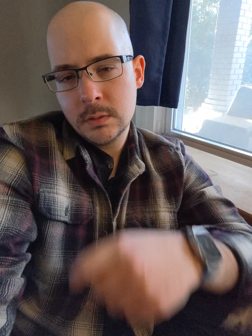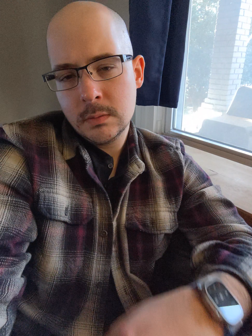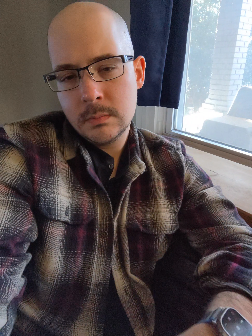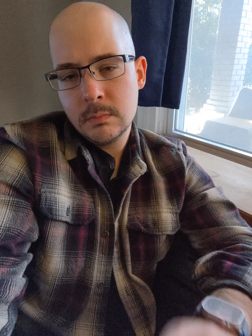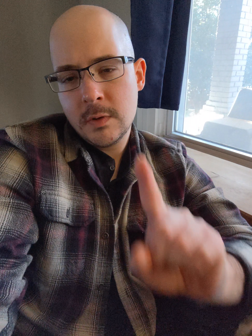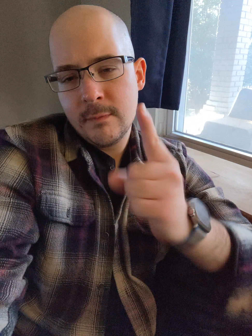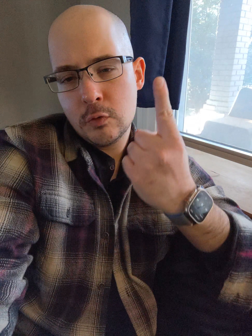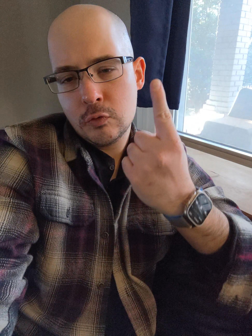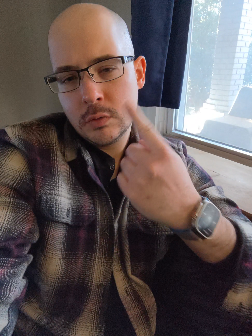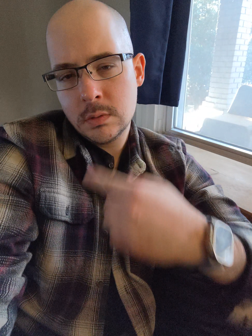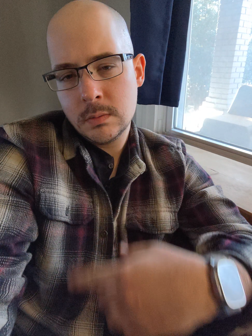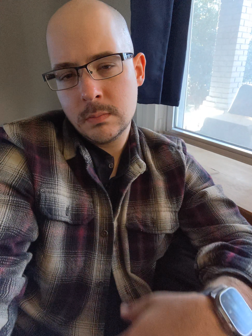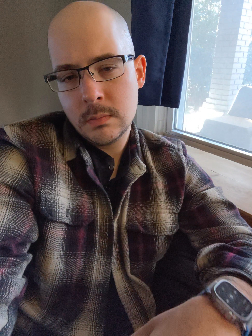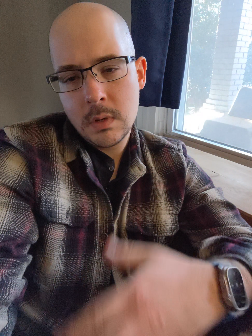first